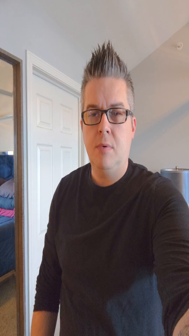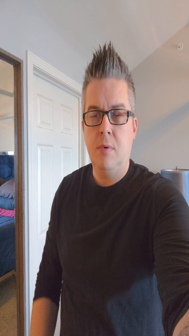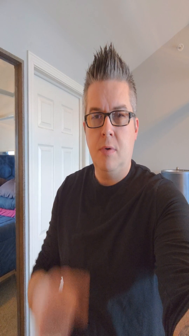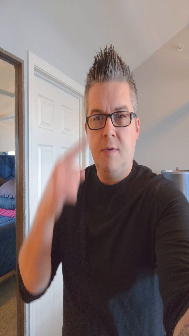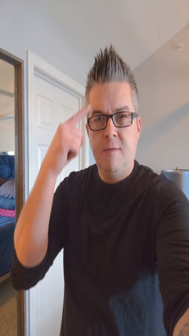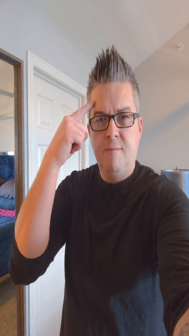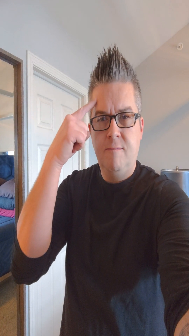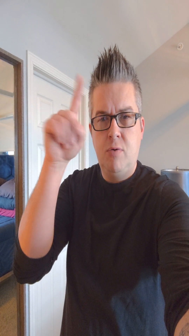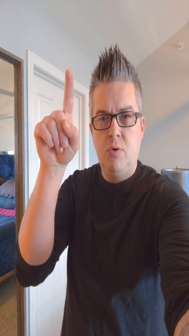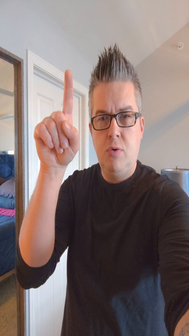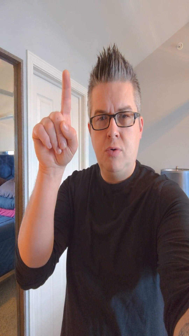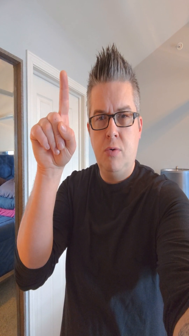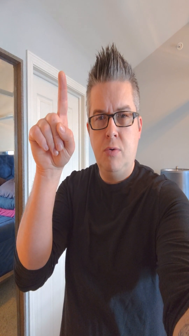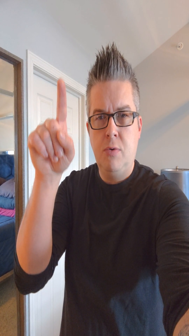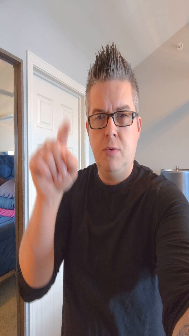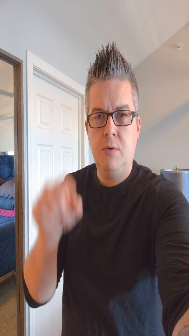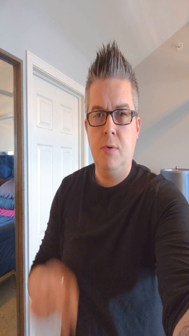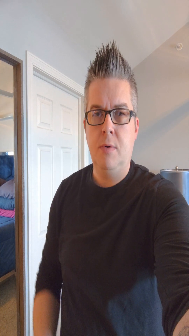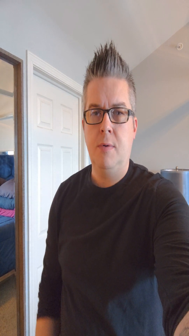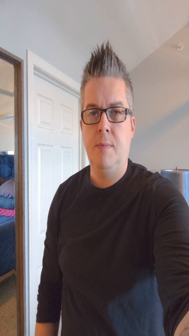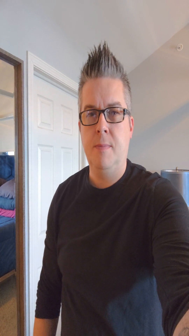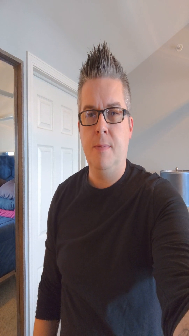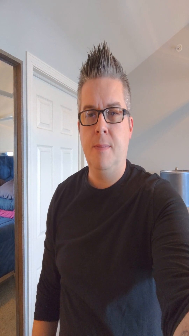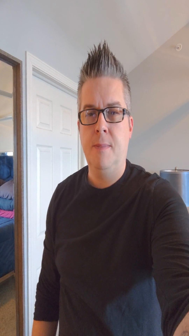for